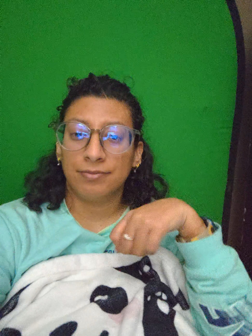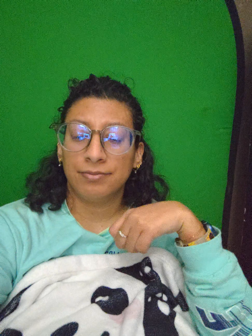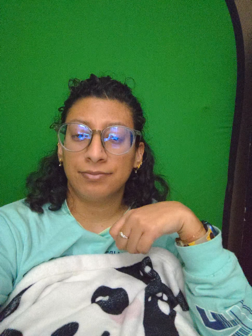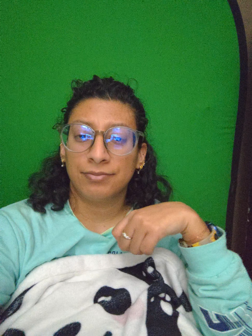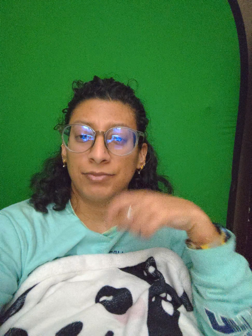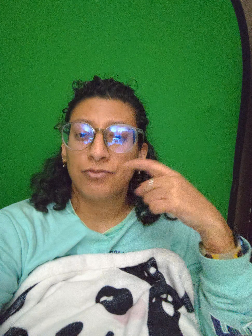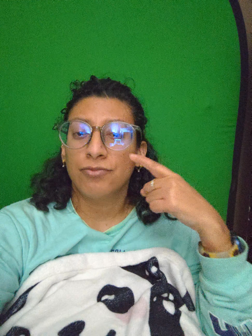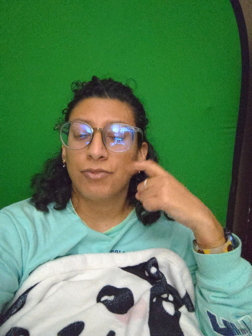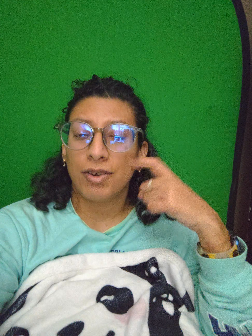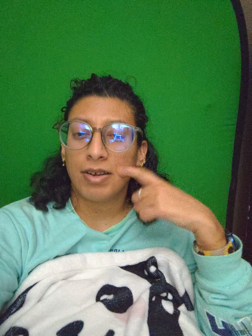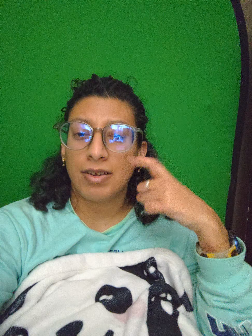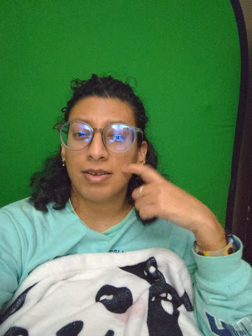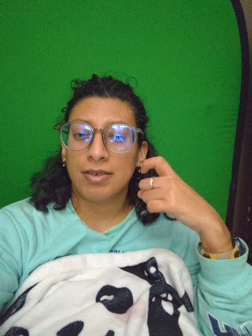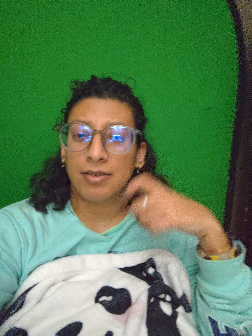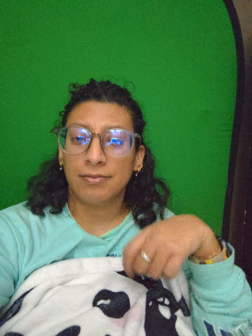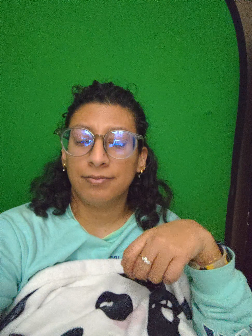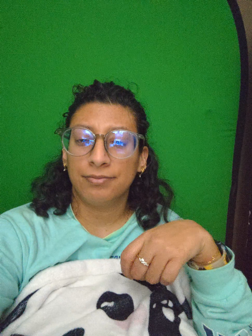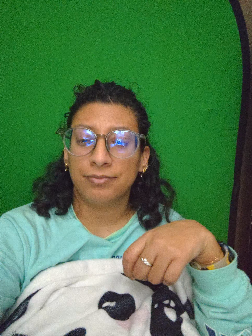cry